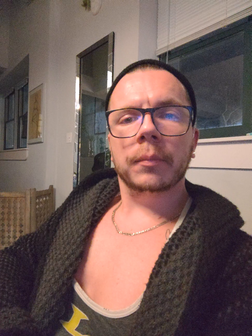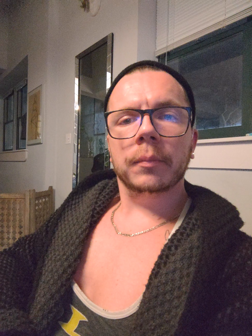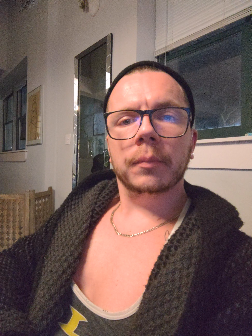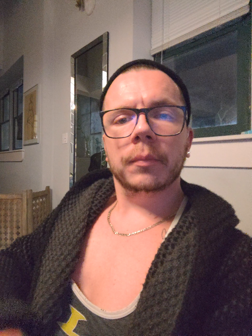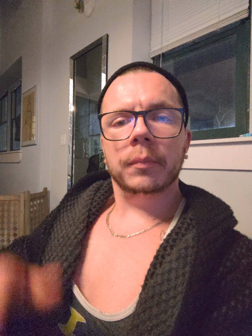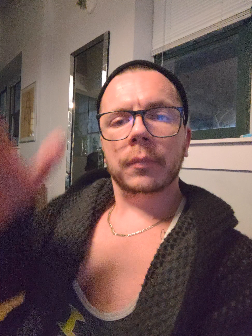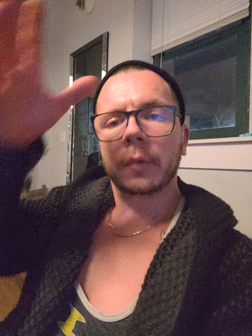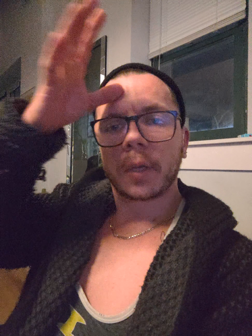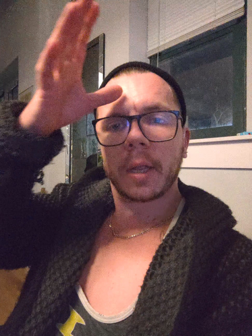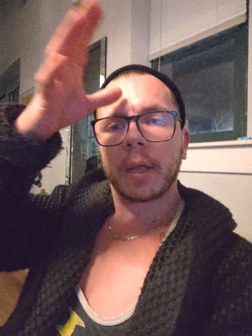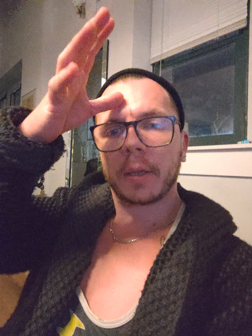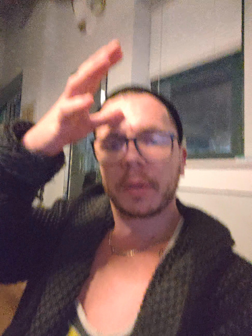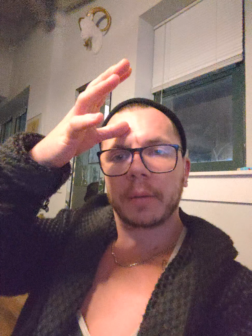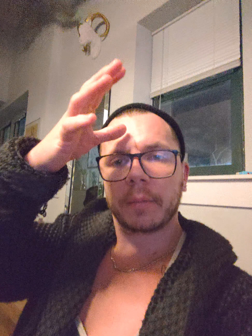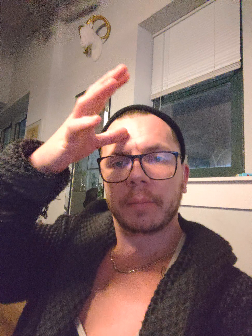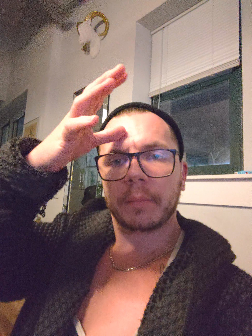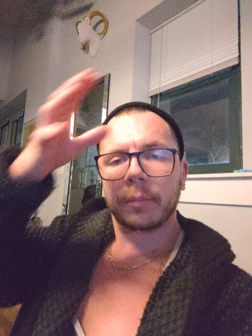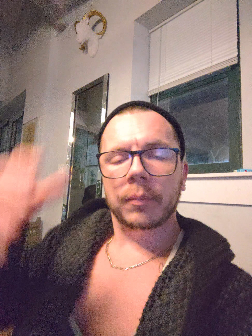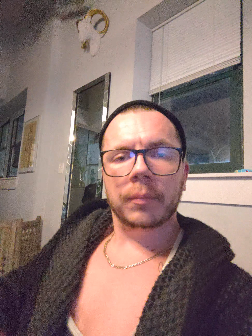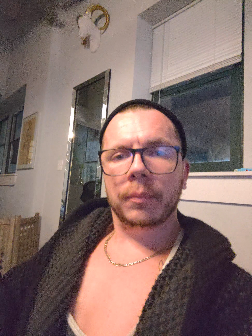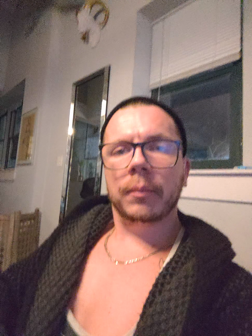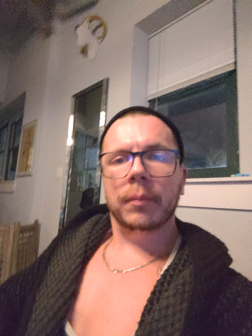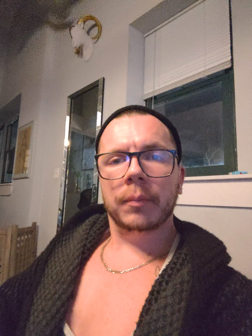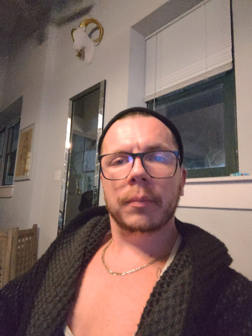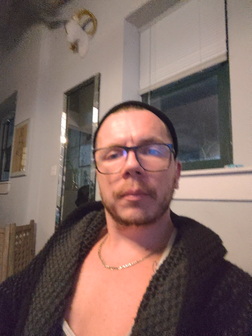dad